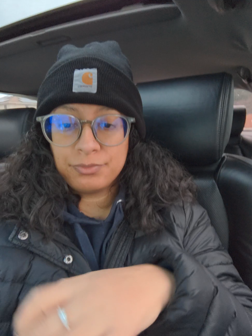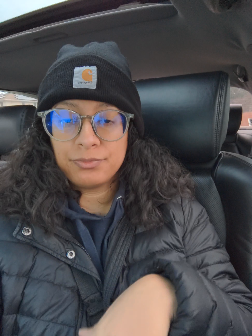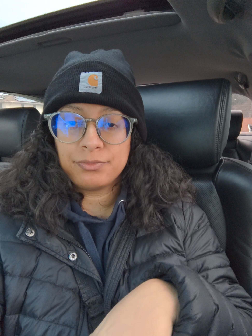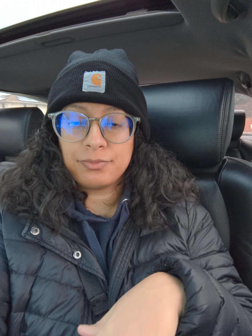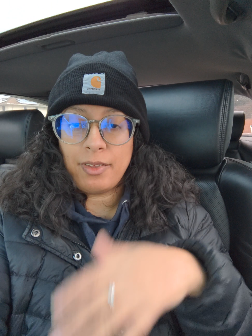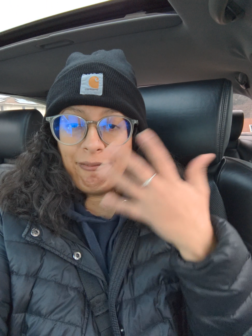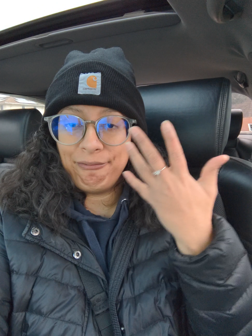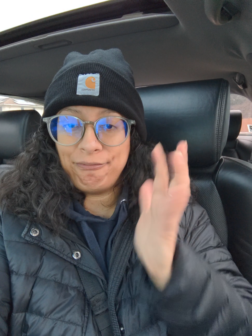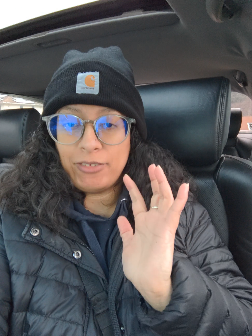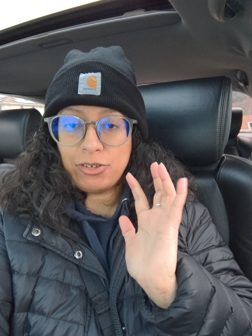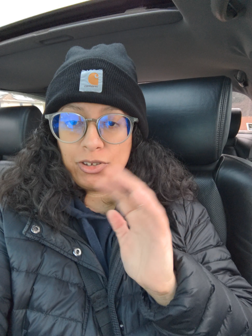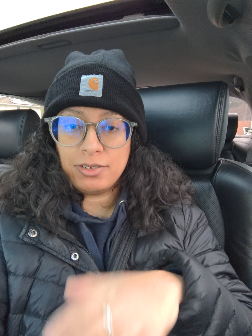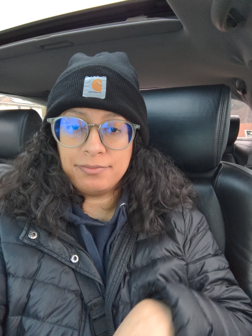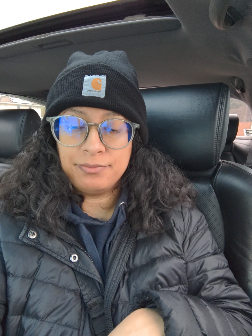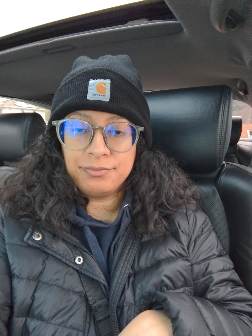finish